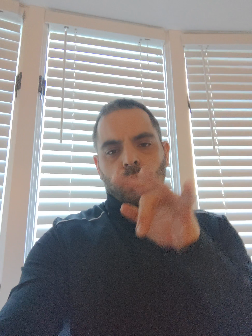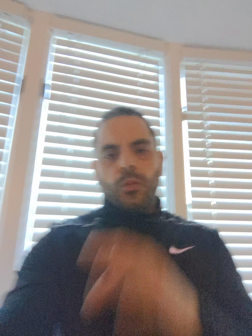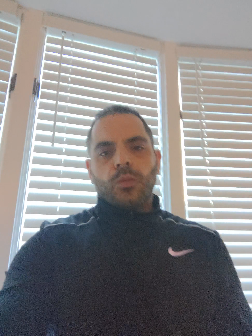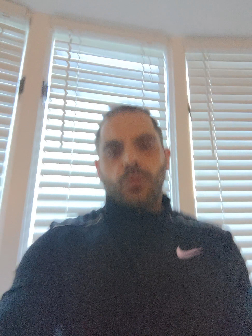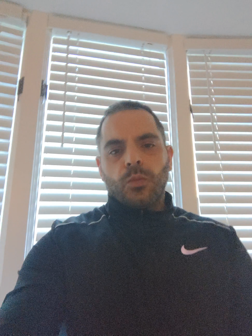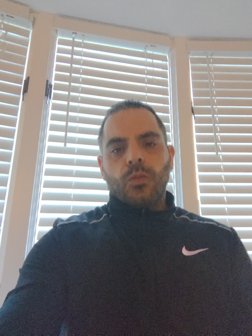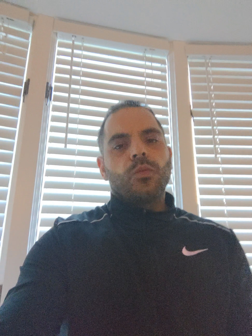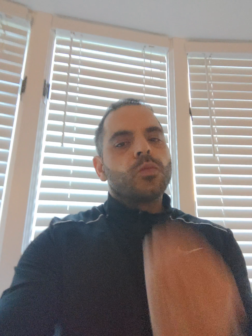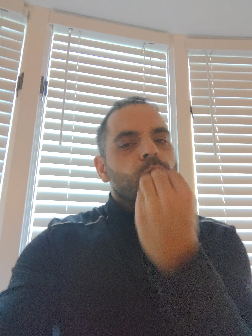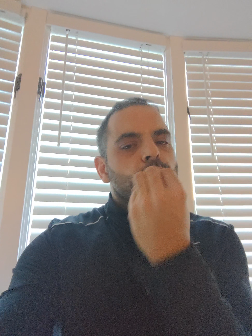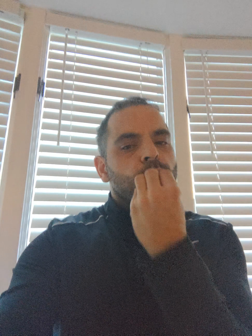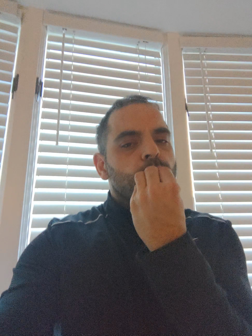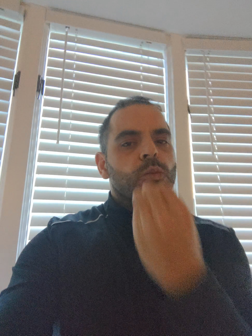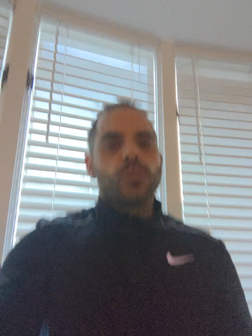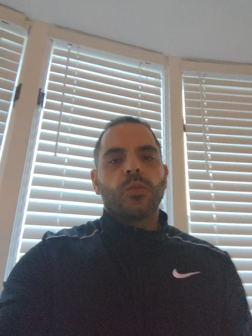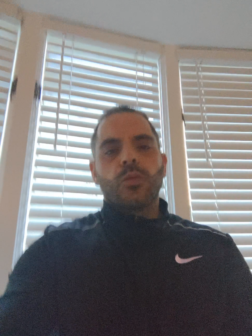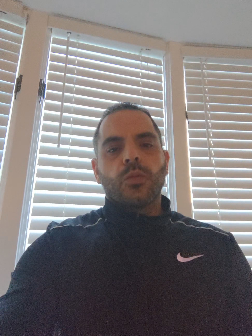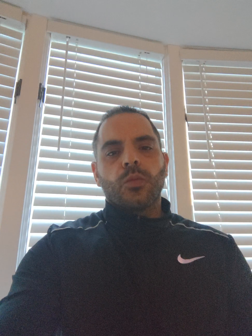food